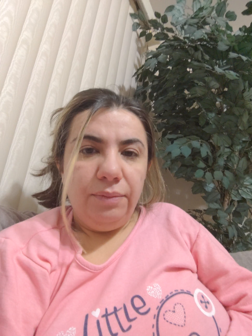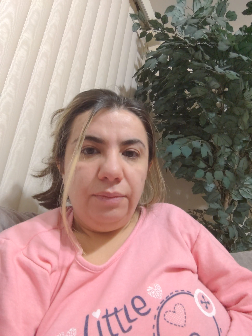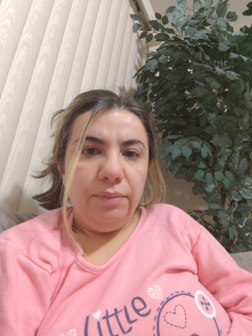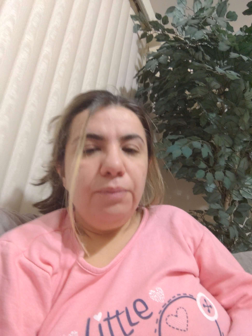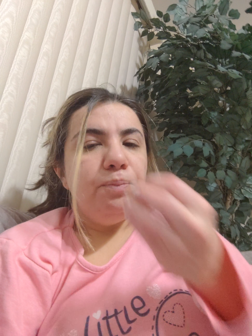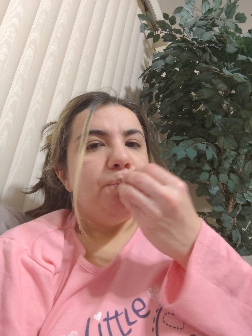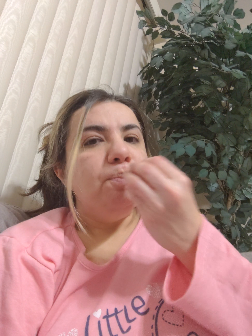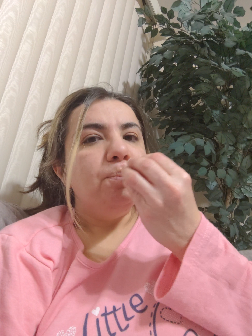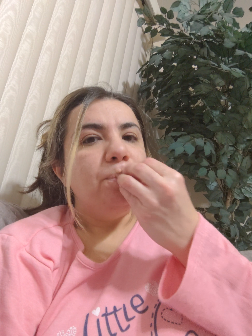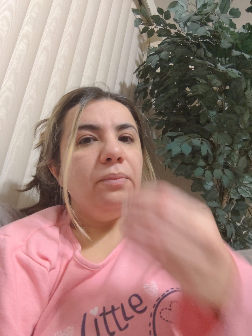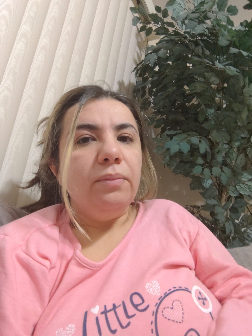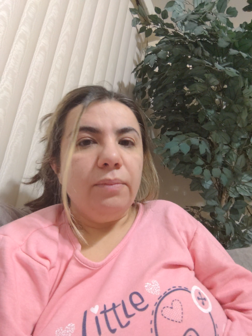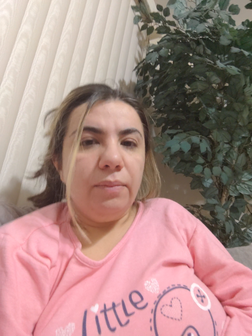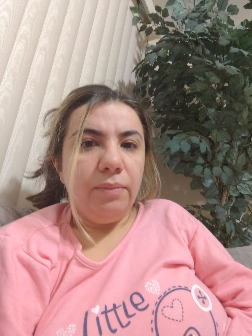food